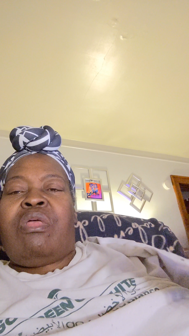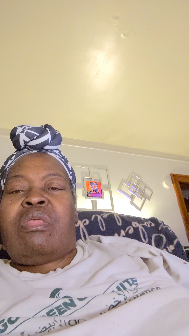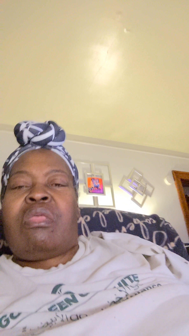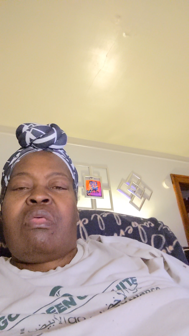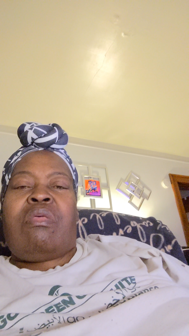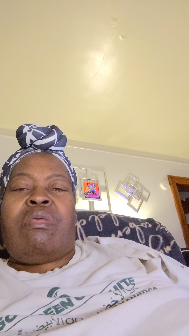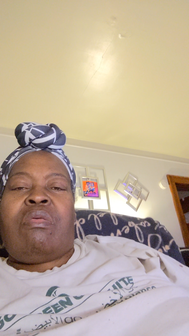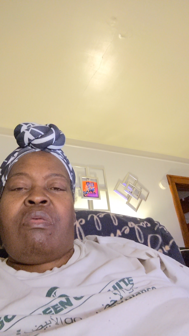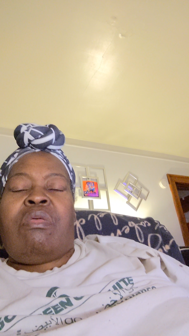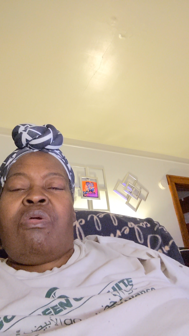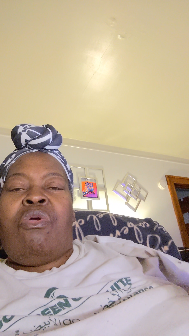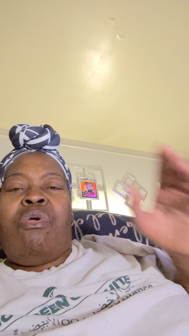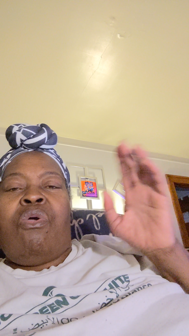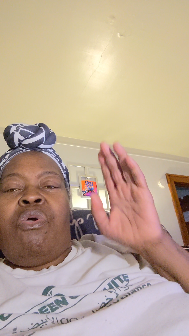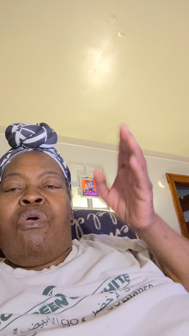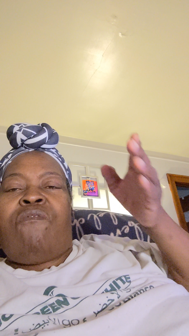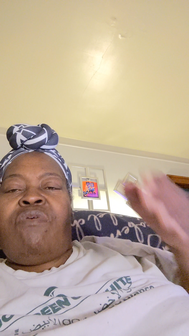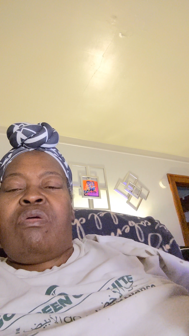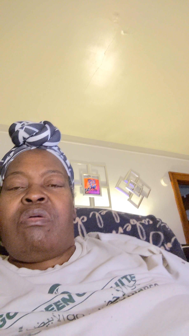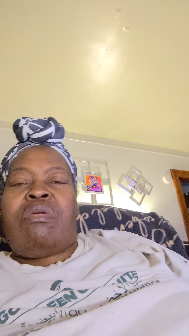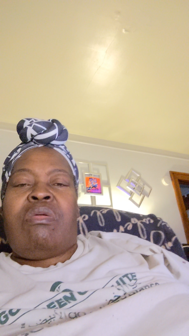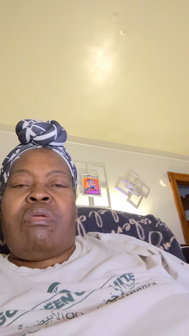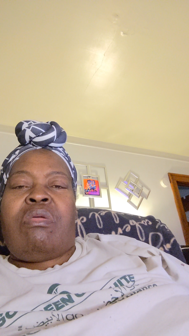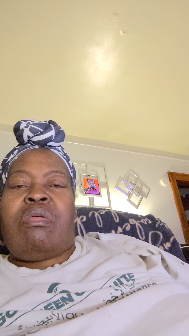over